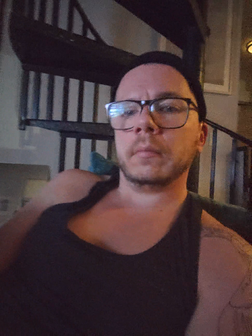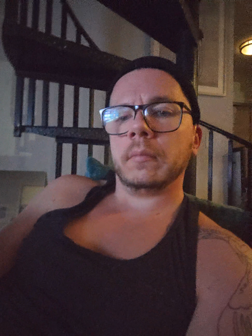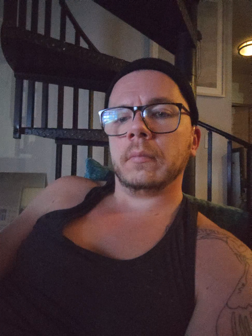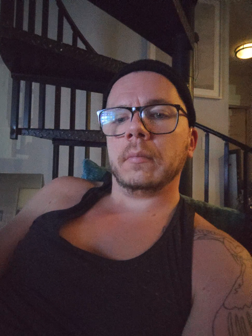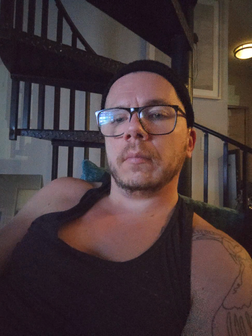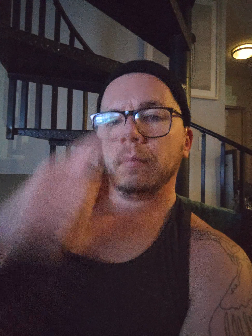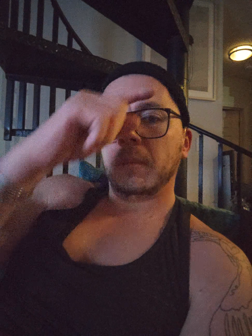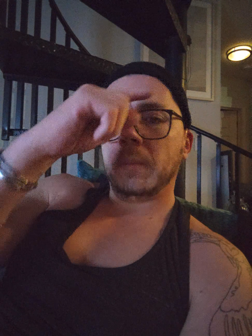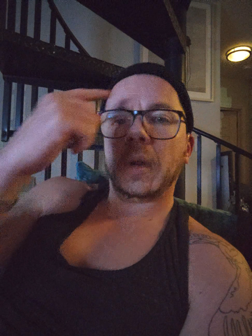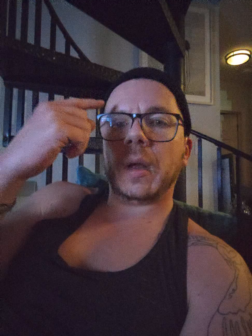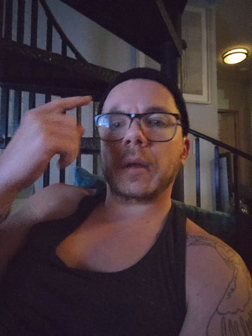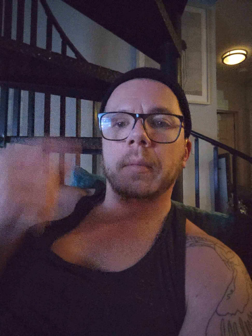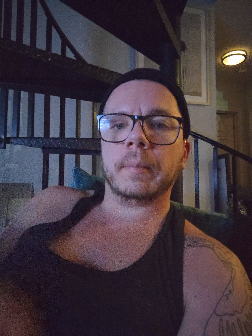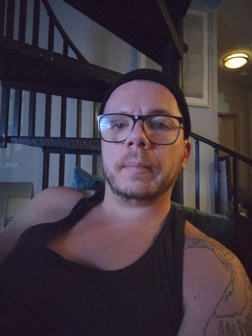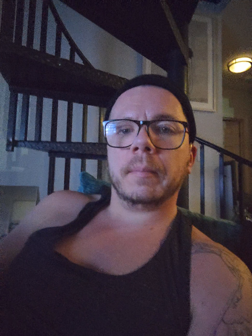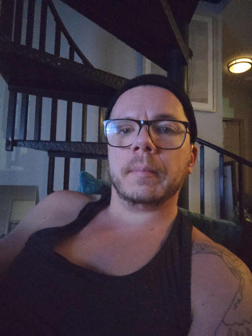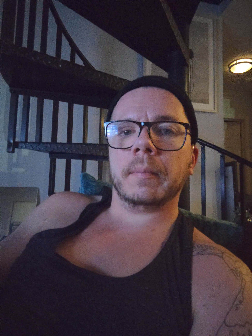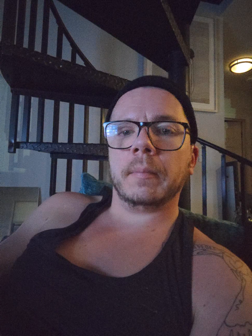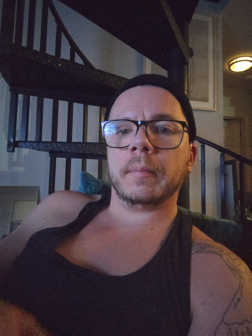black